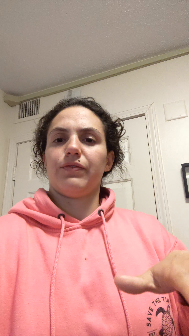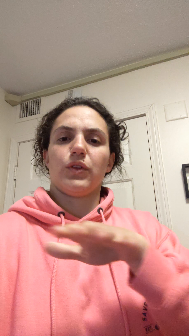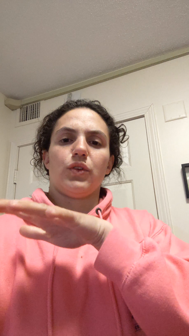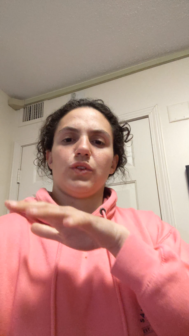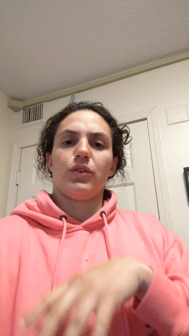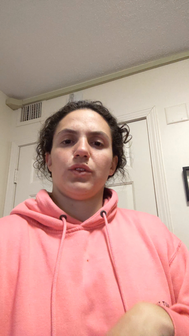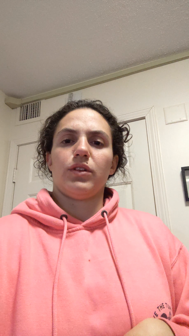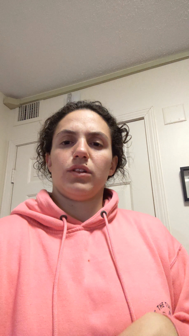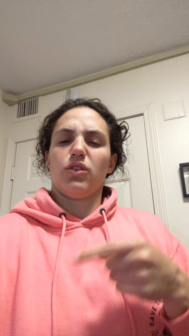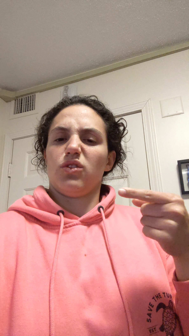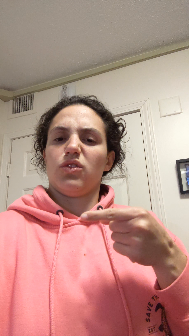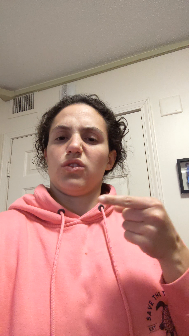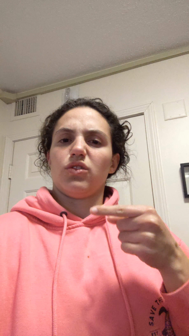hurt